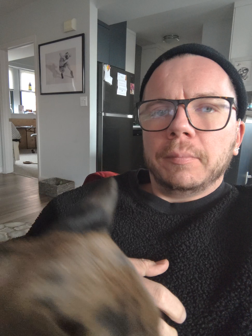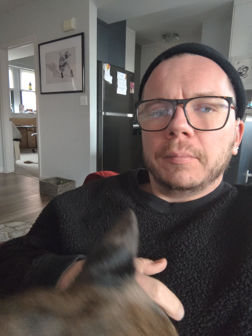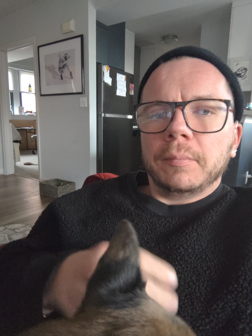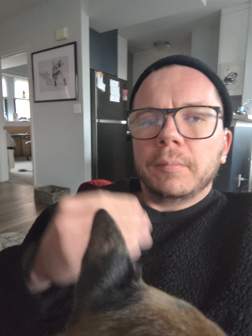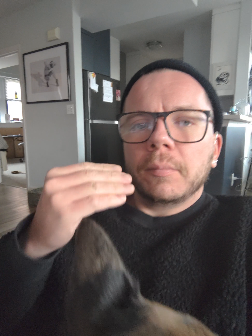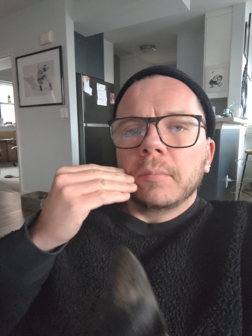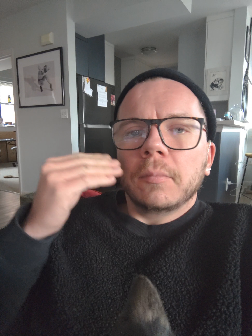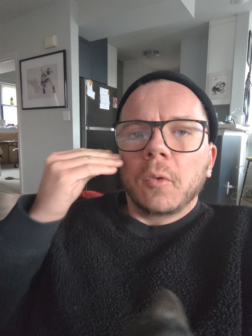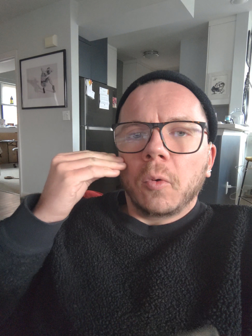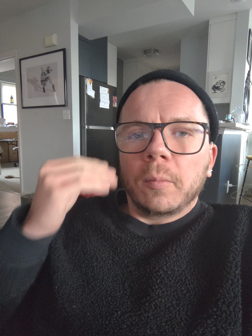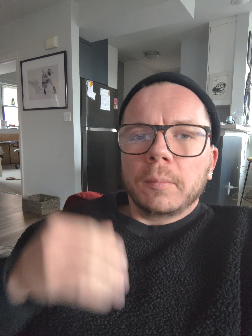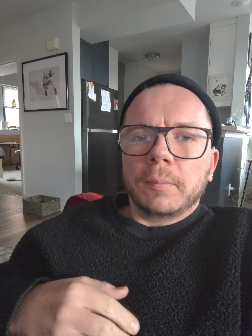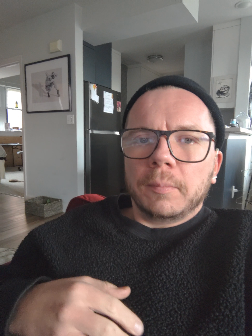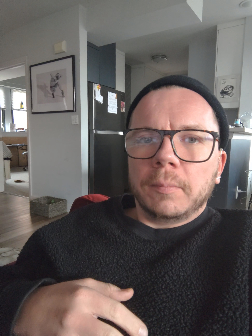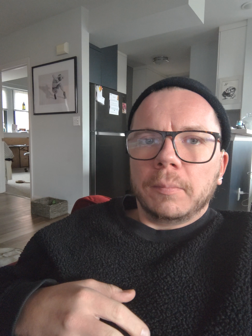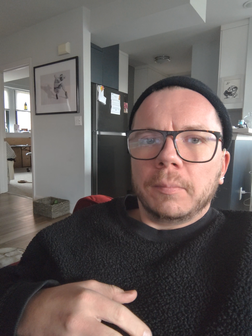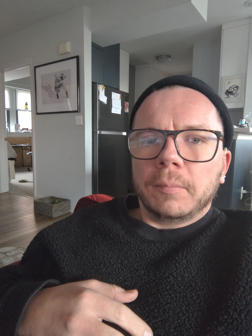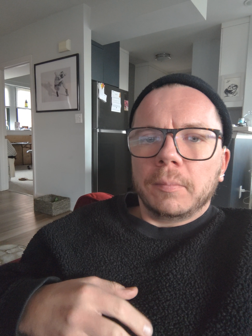home